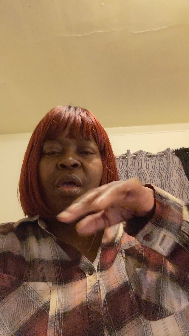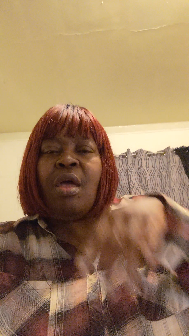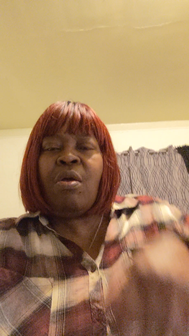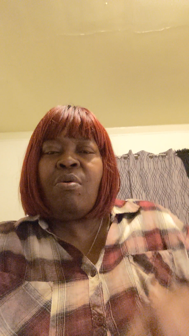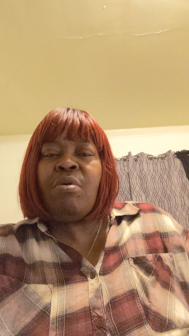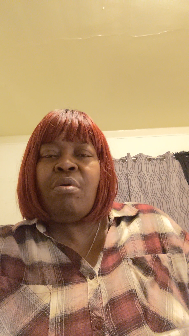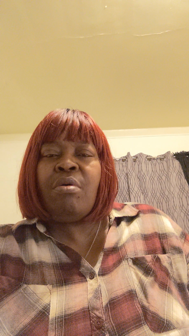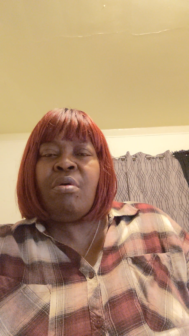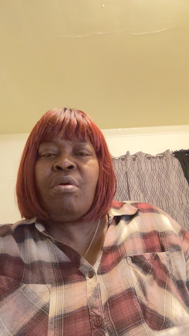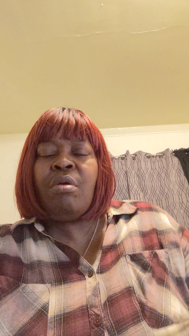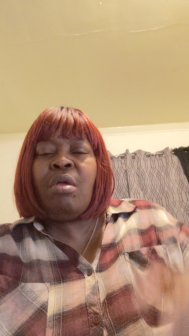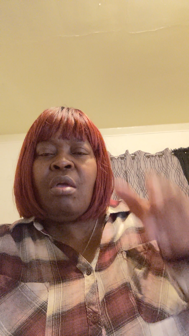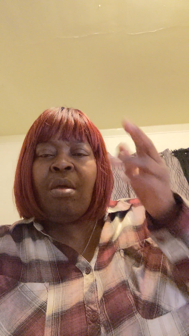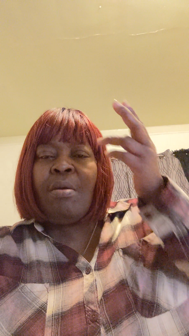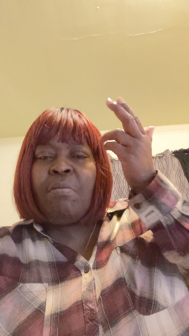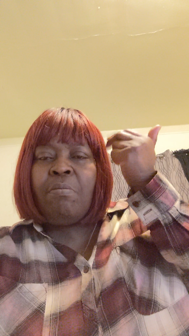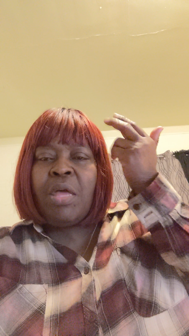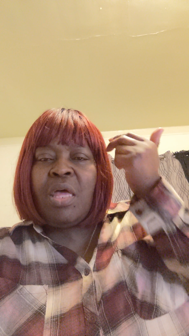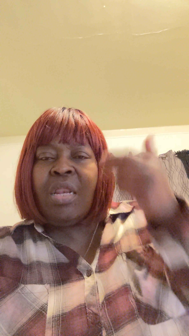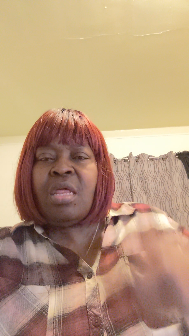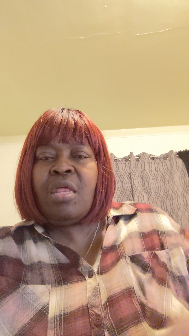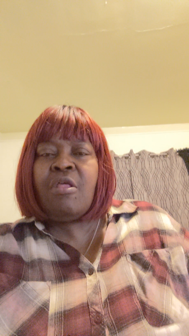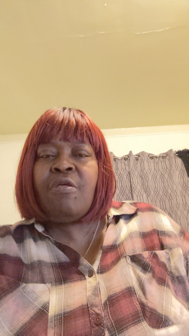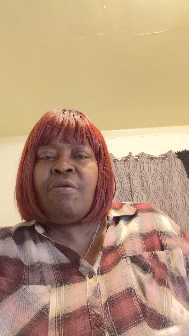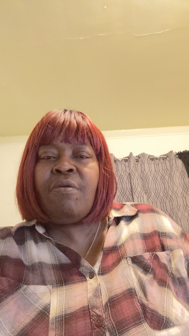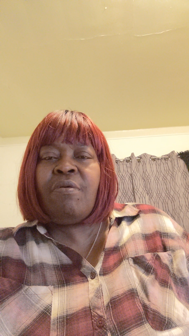bunny